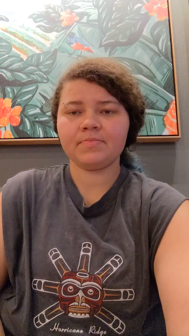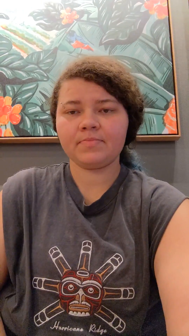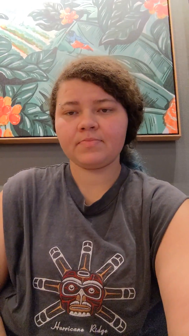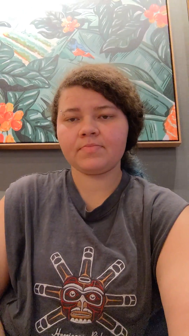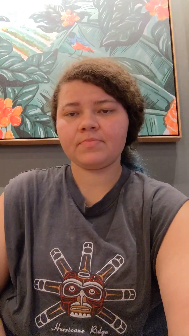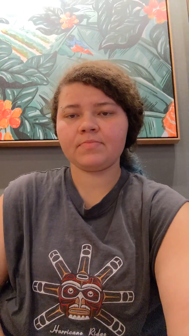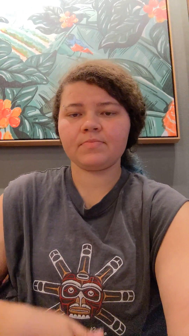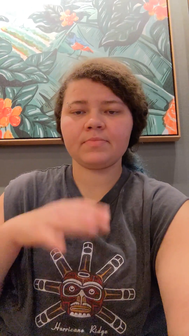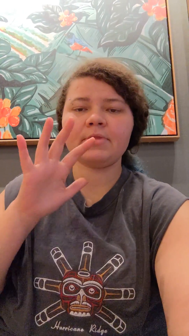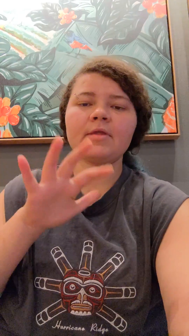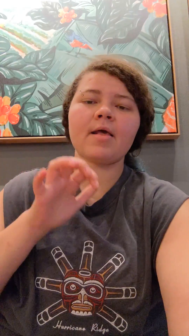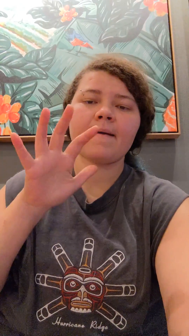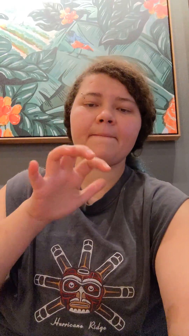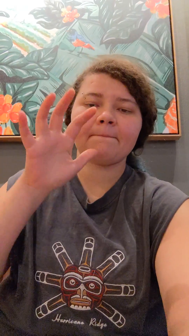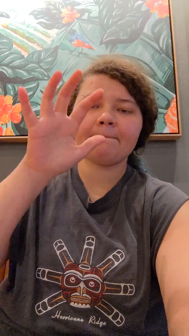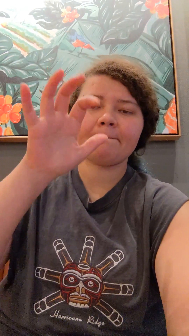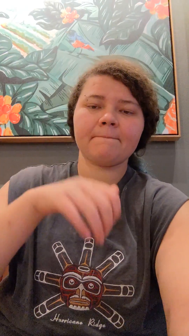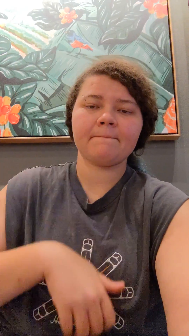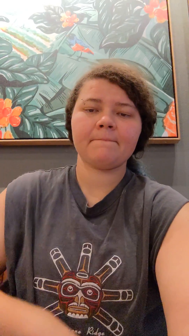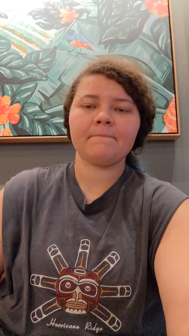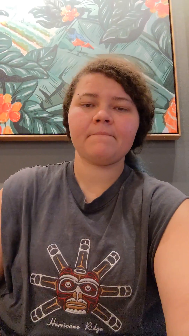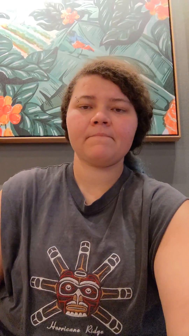climb